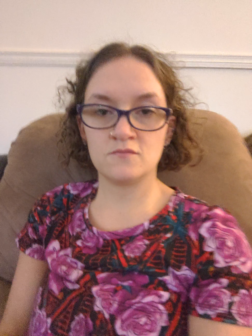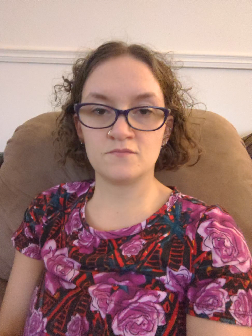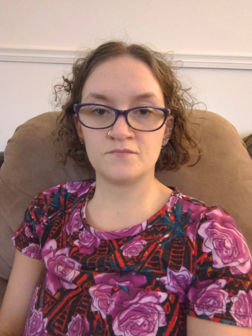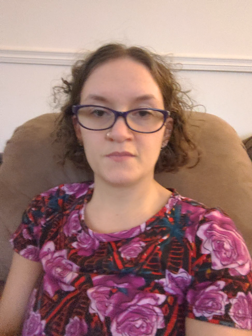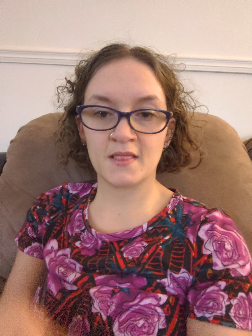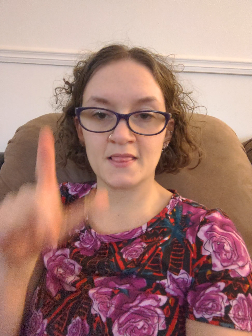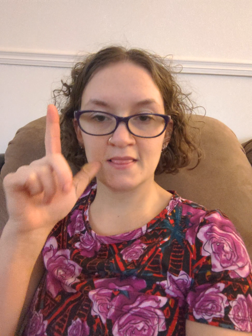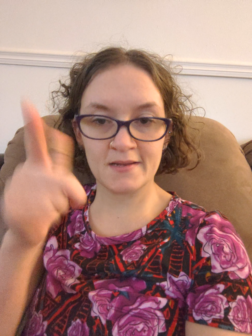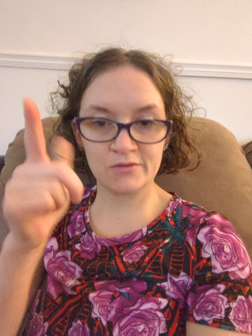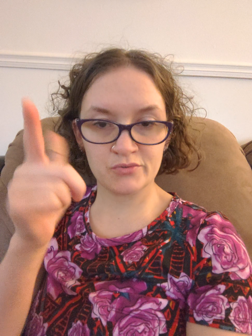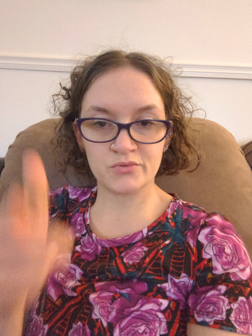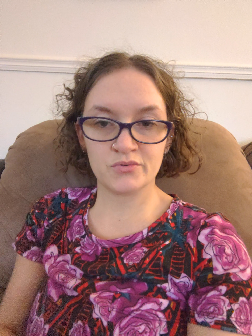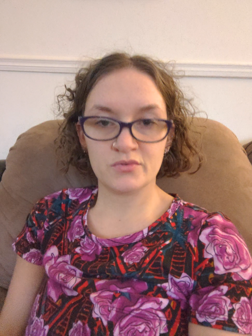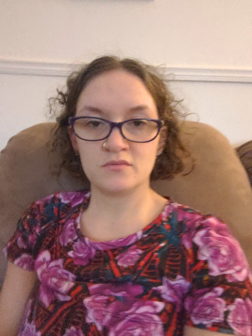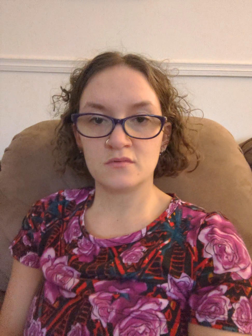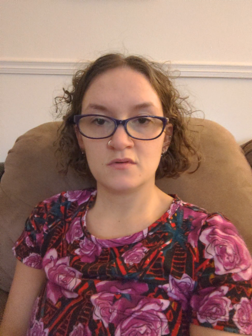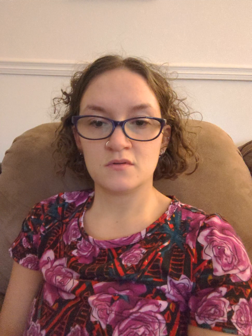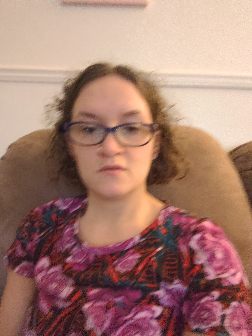later